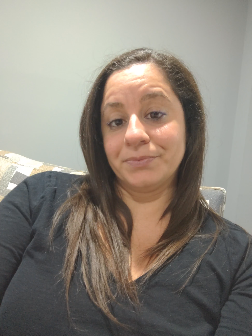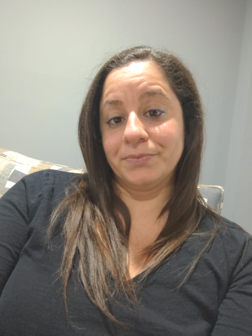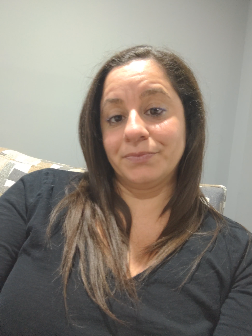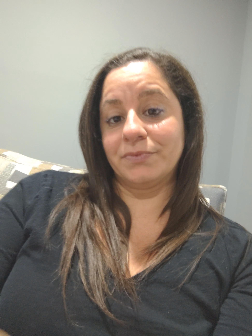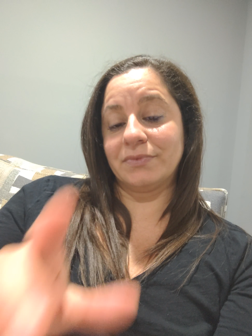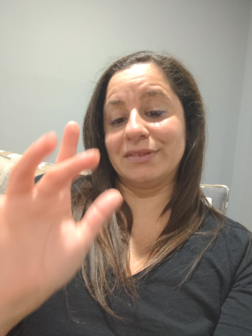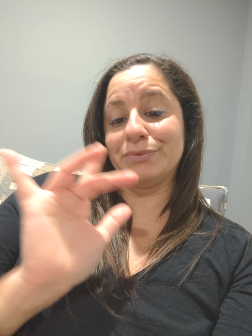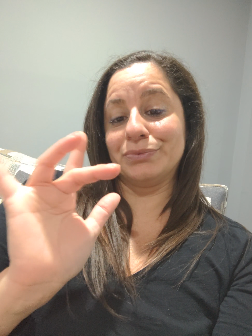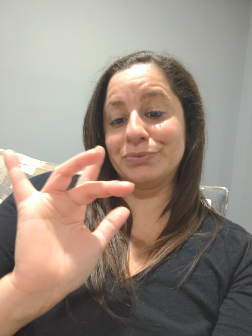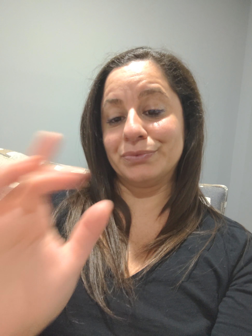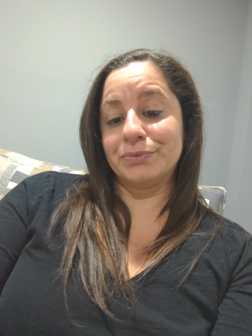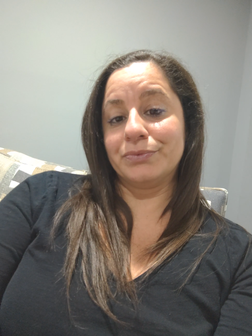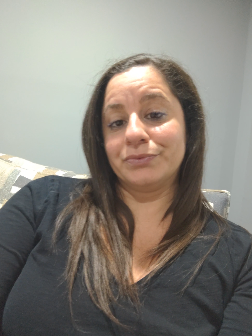yucky